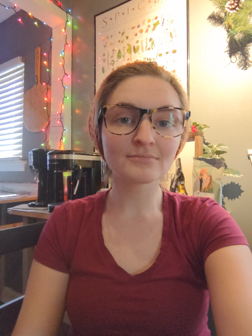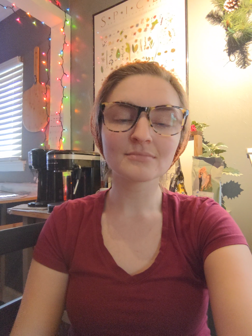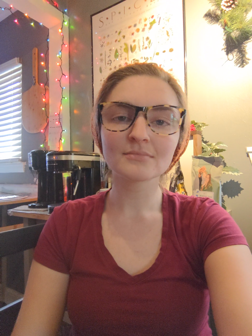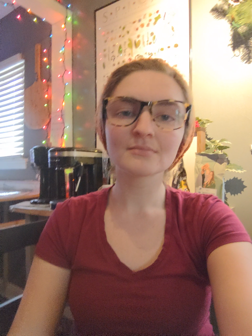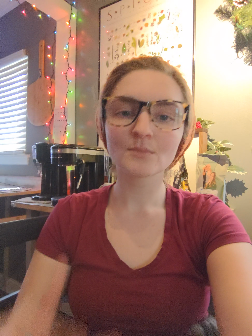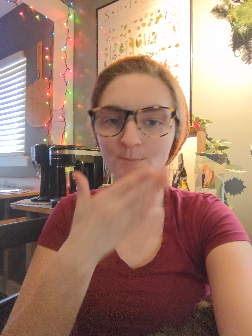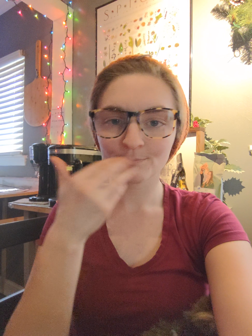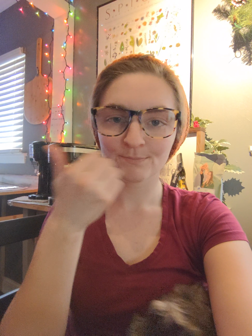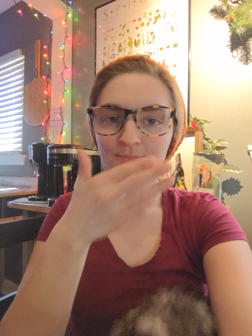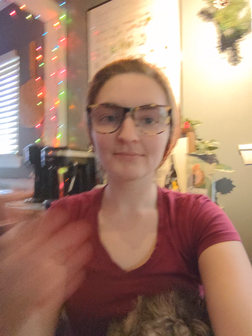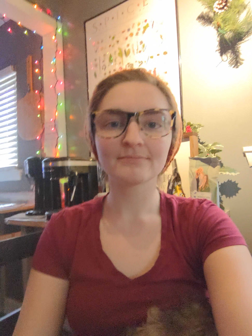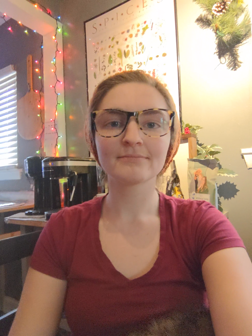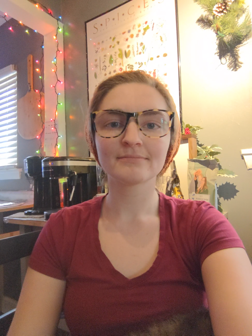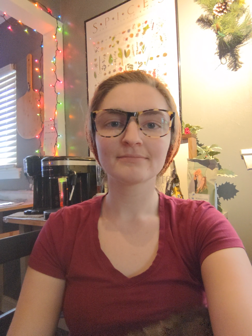napkin